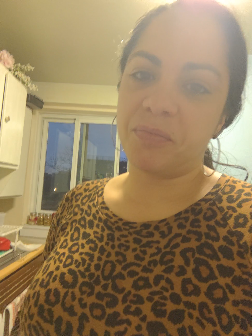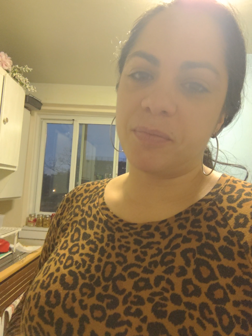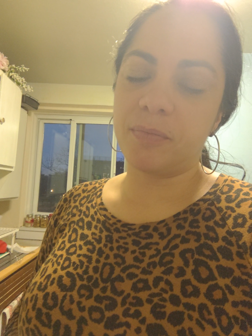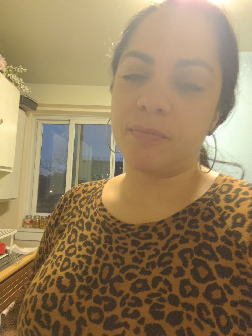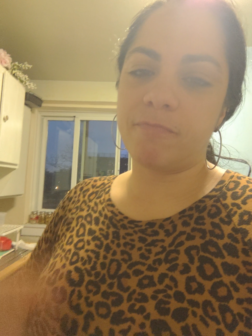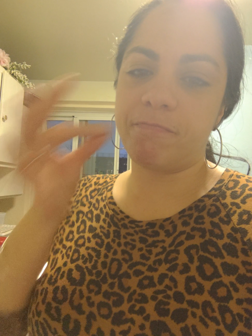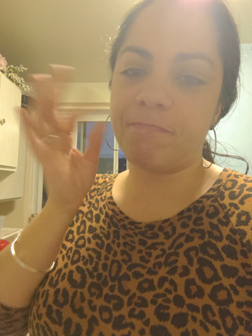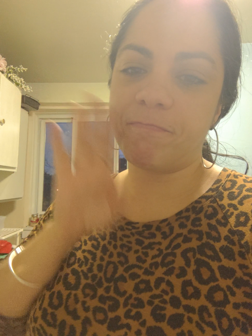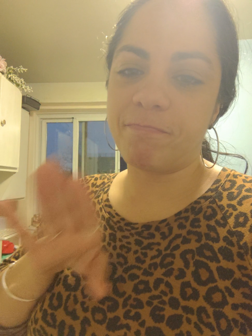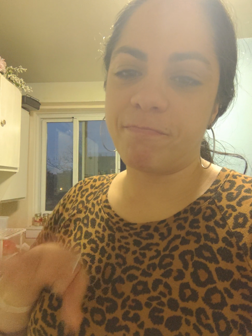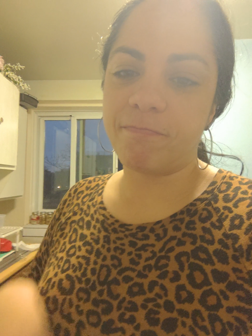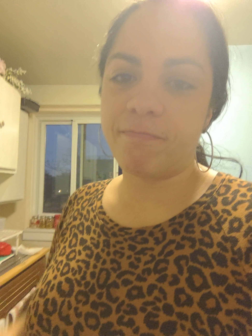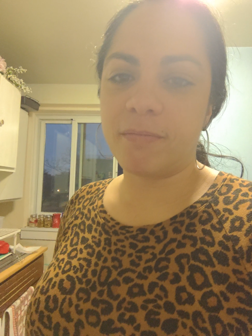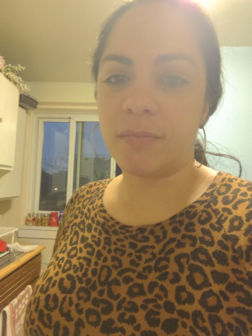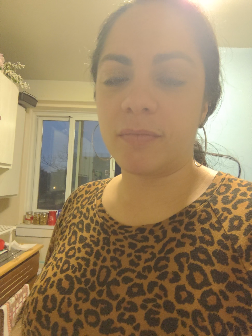bee